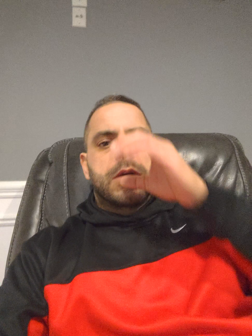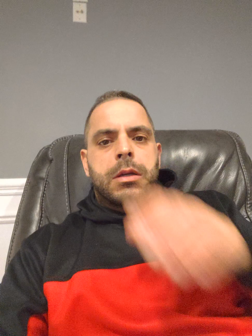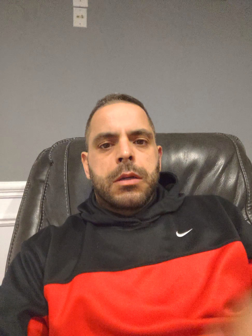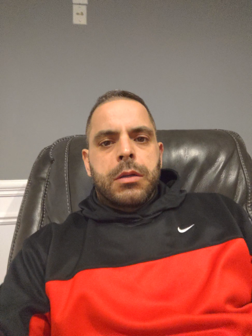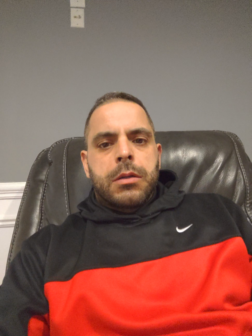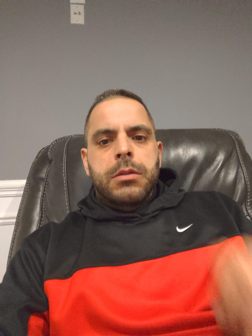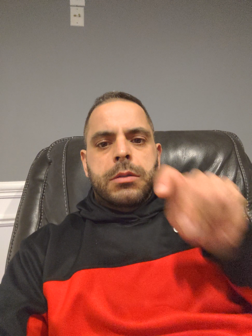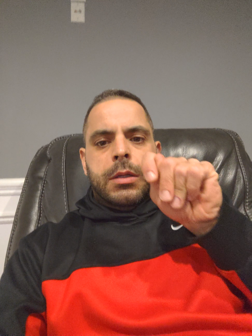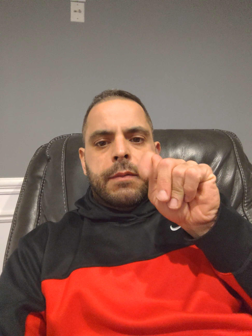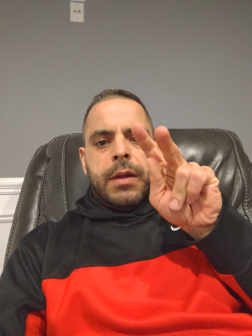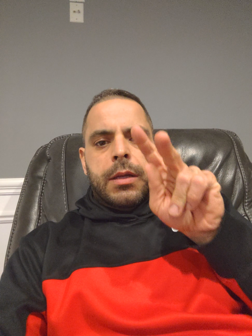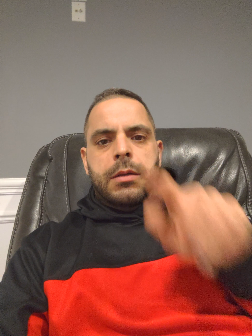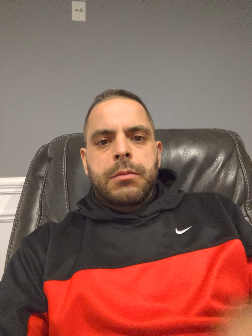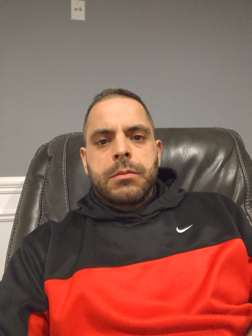TV